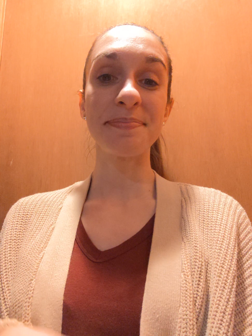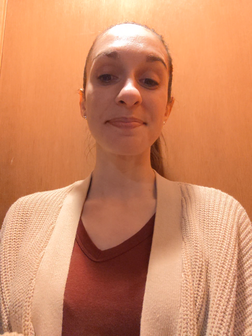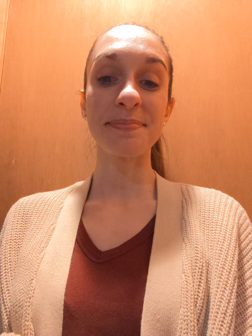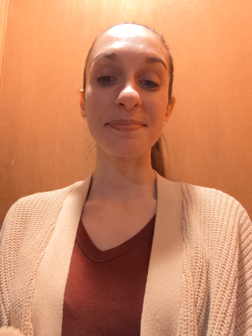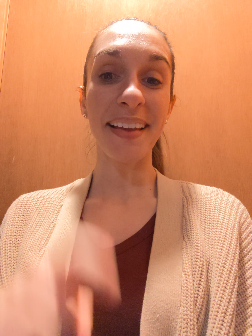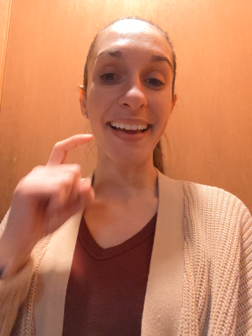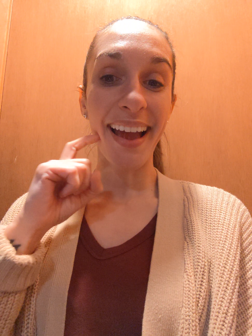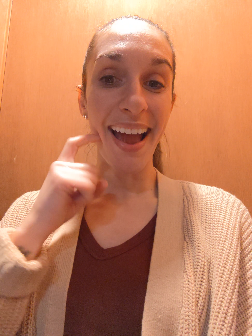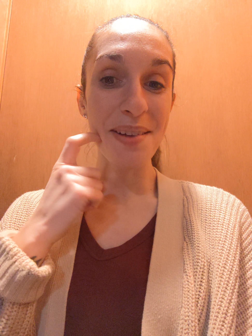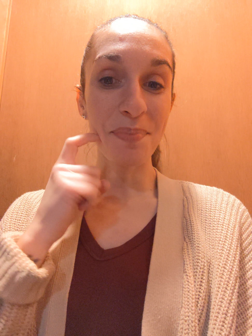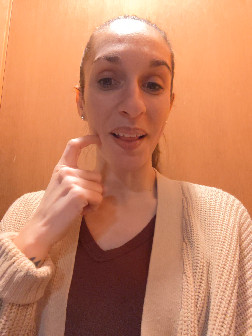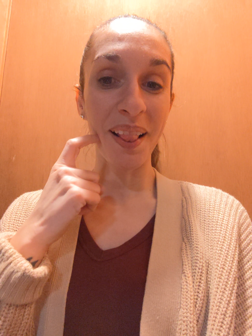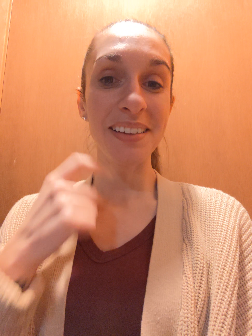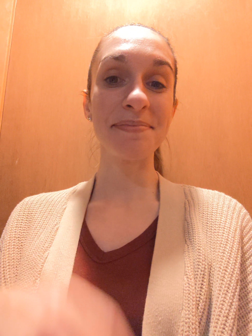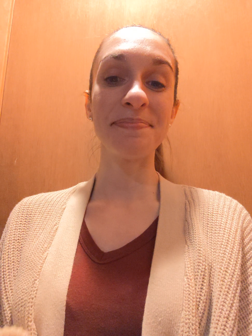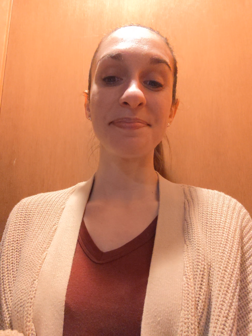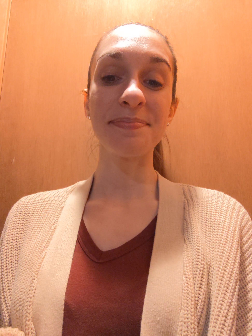apple